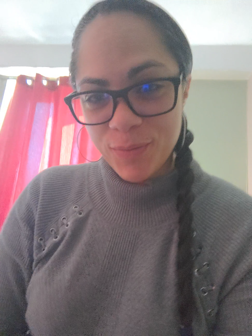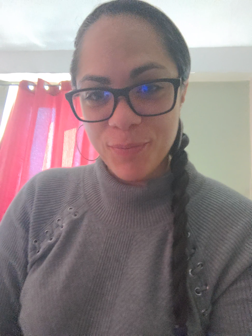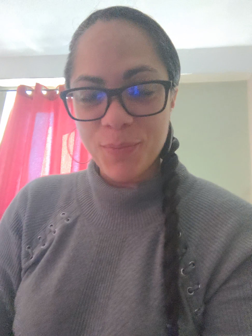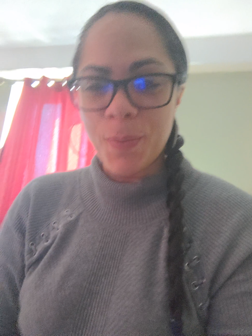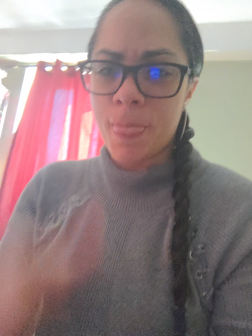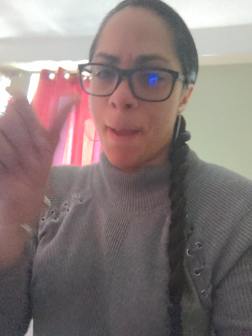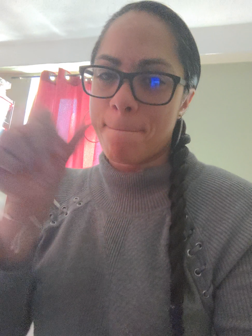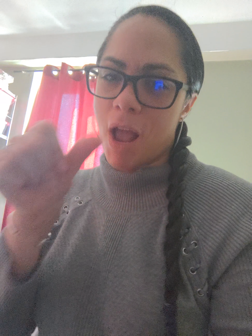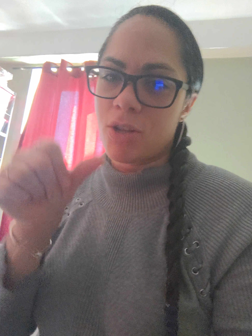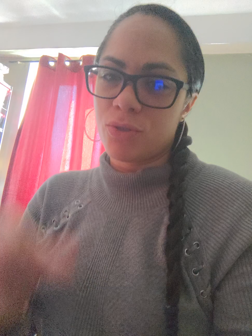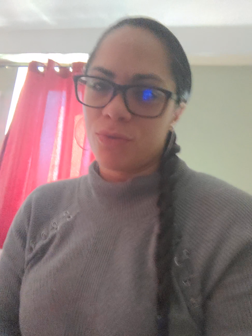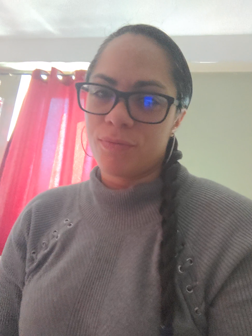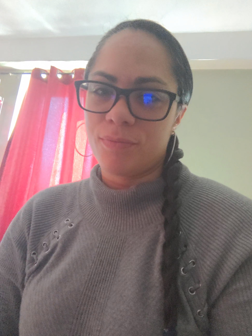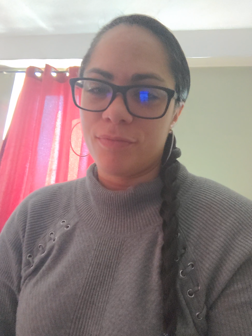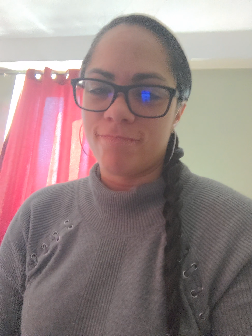puzzle